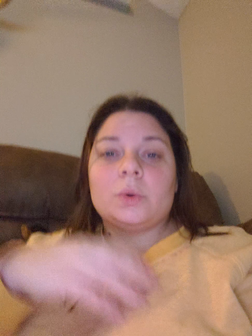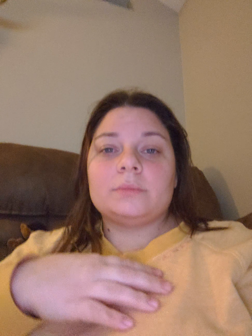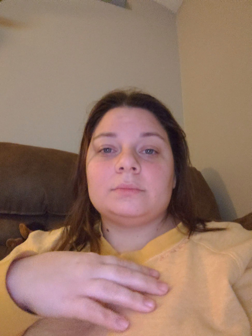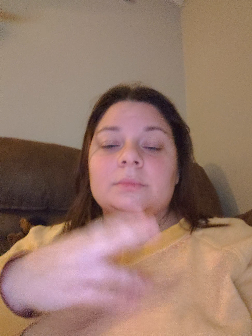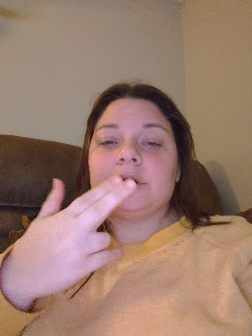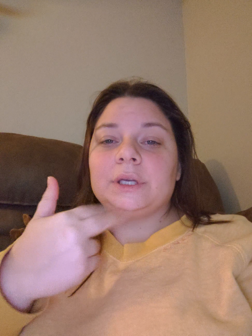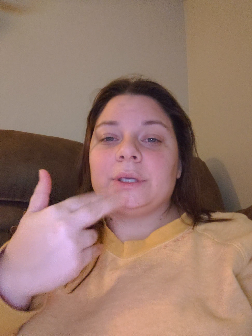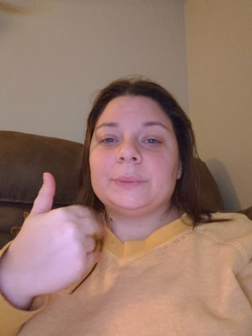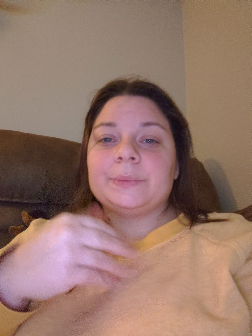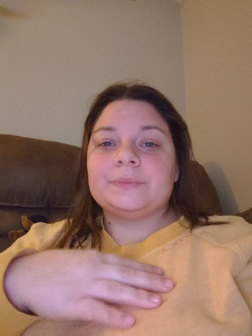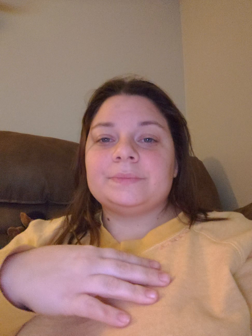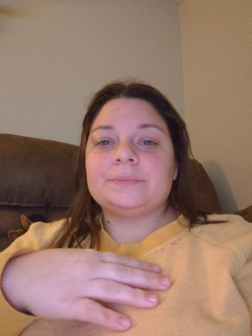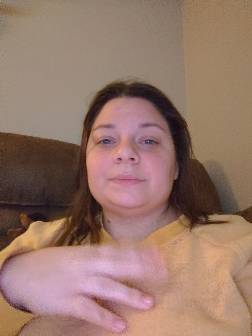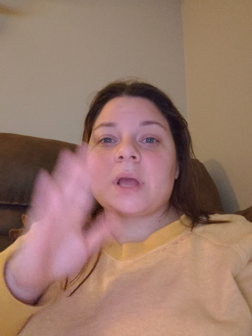cute